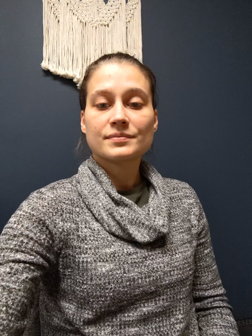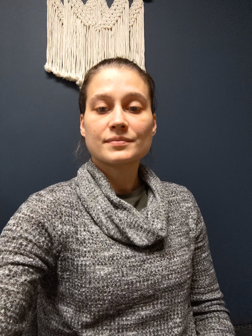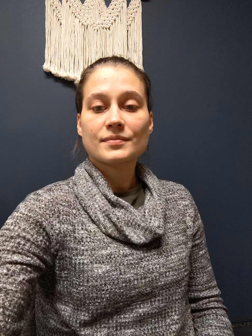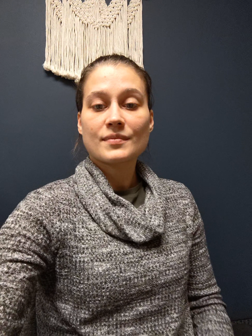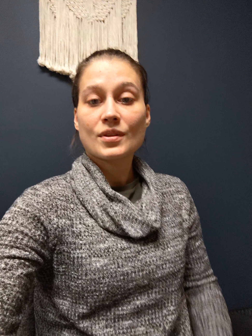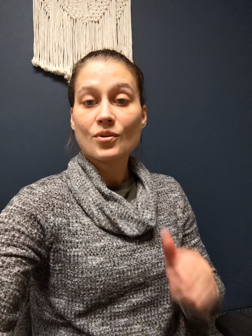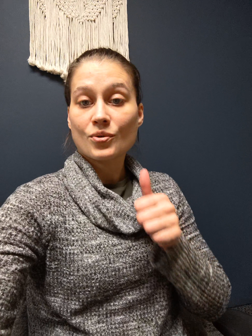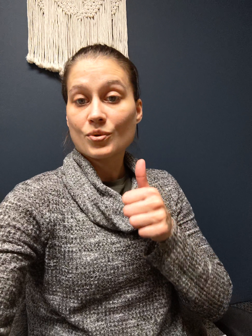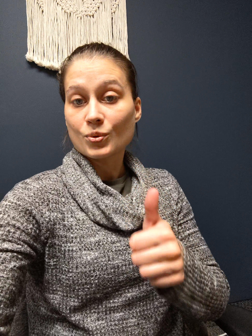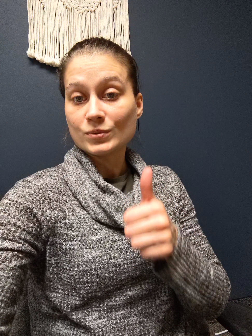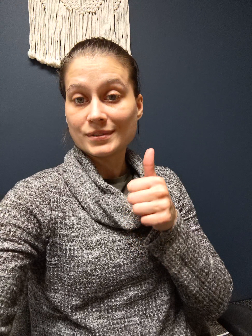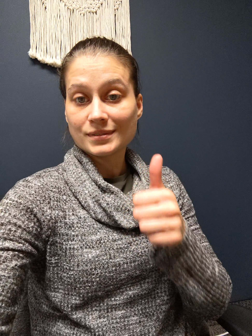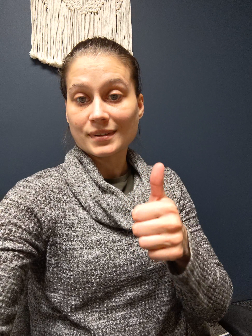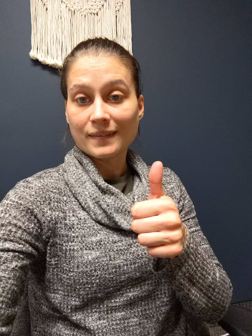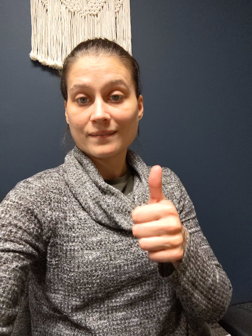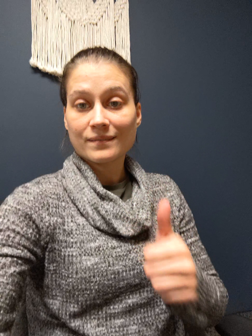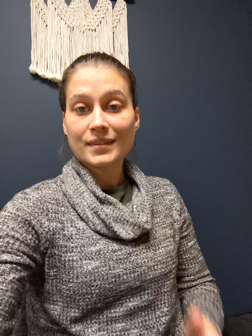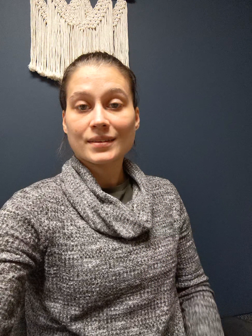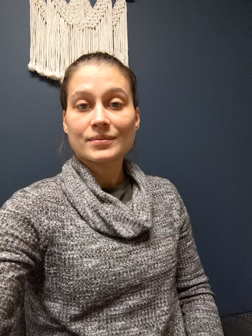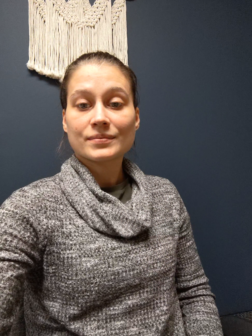yourself